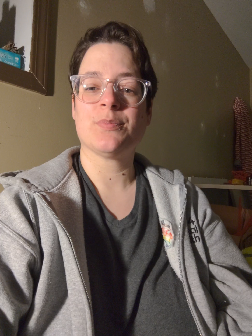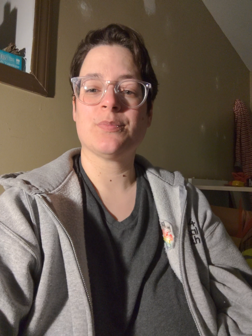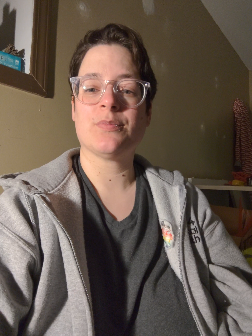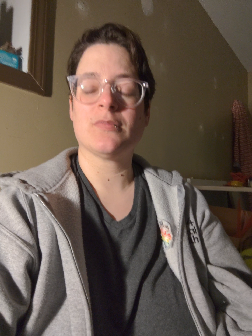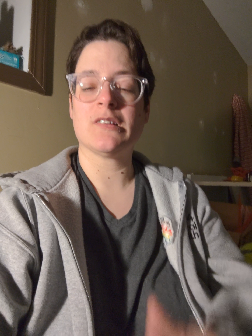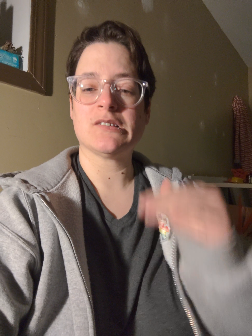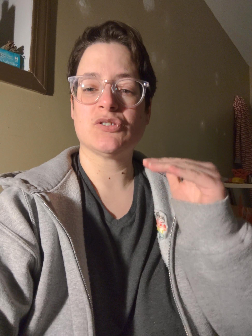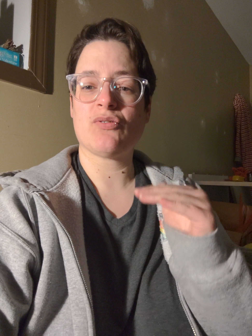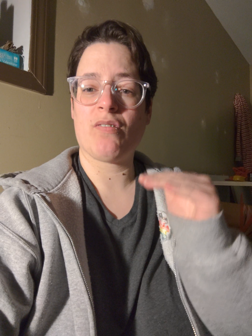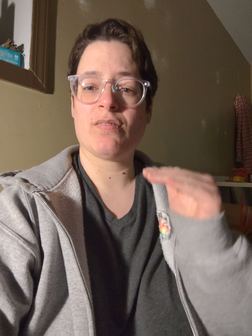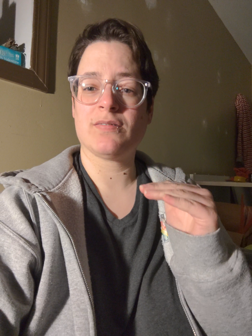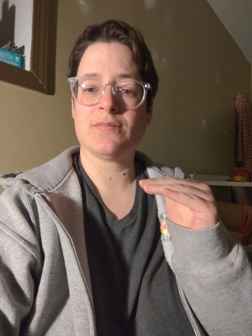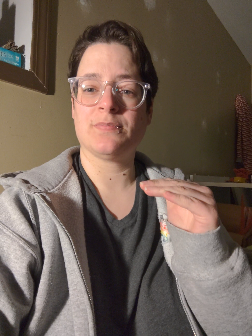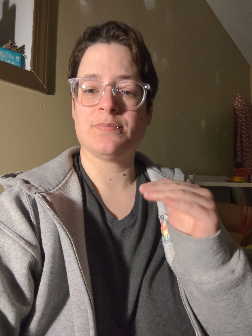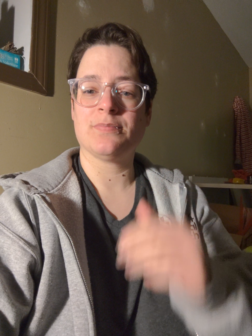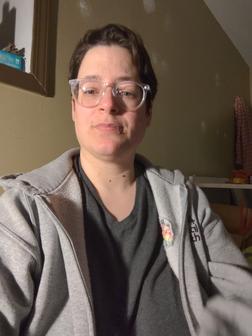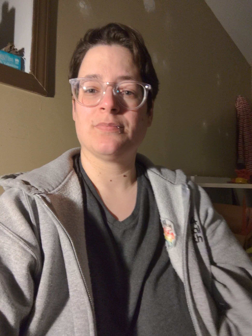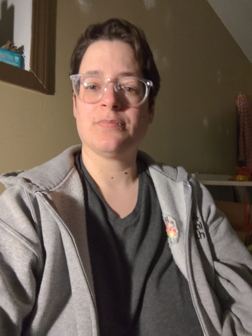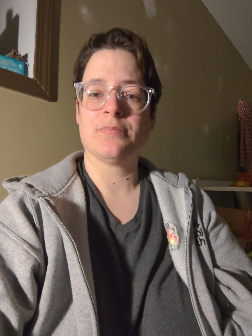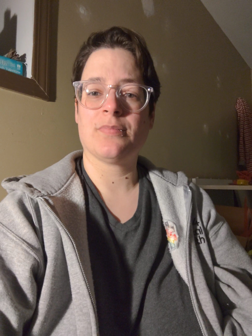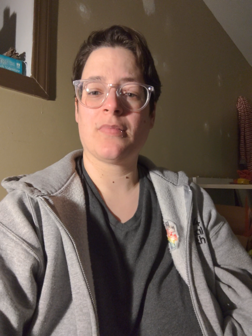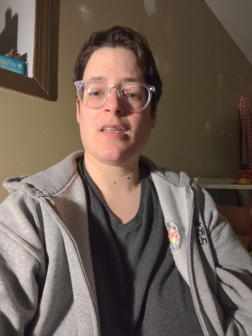child